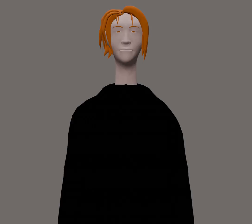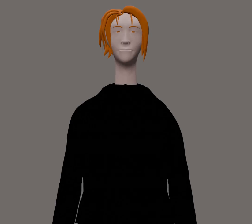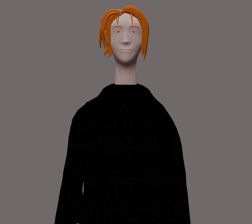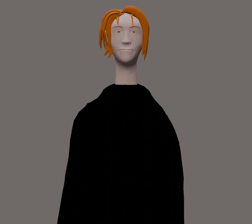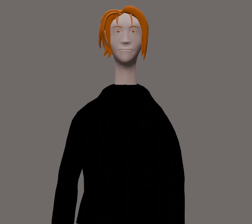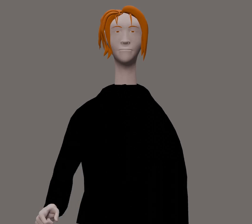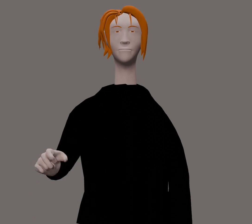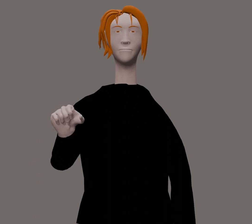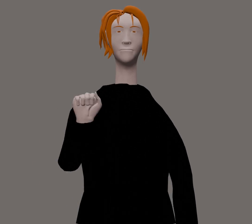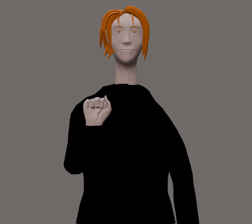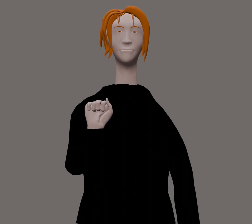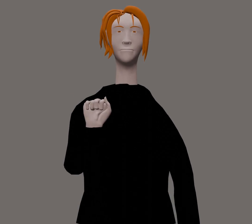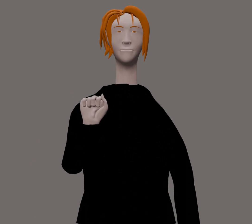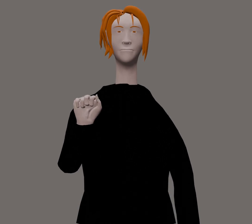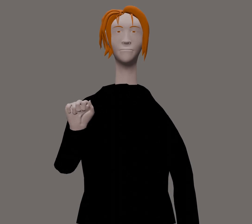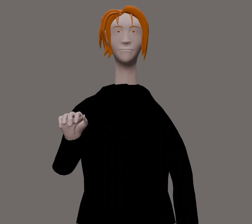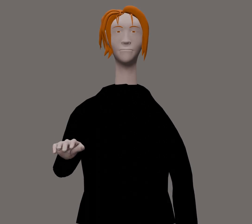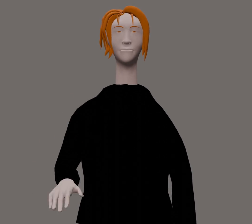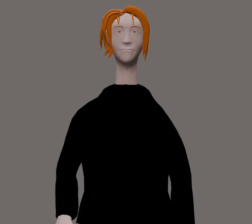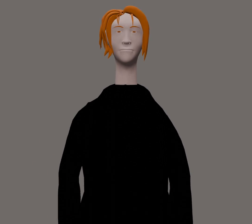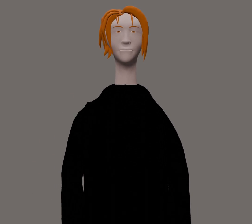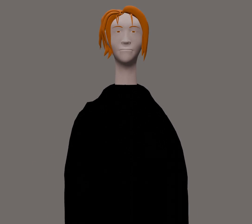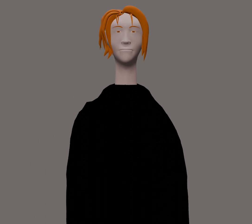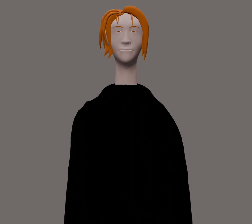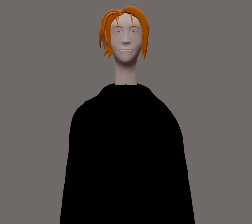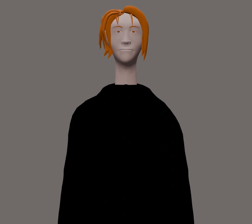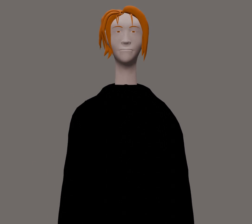A